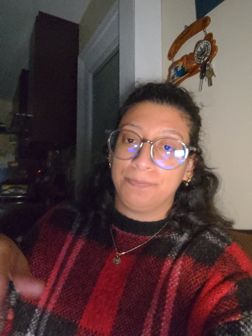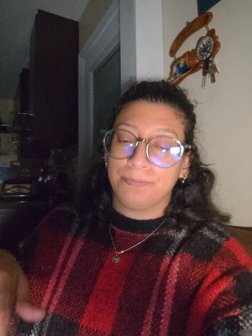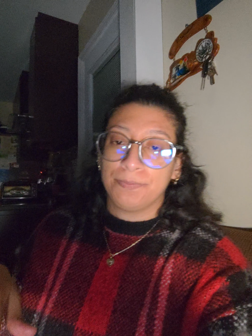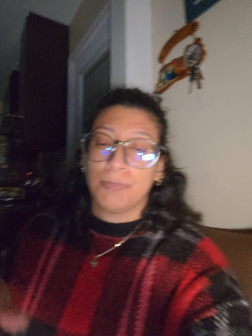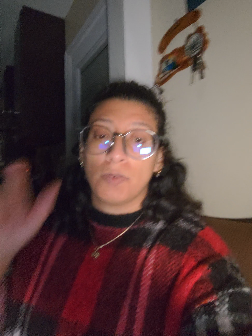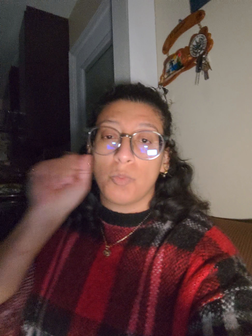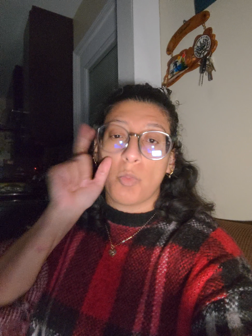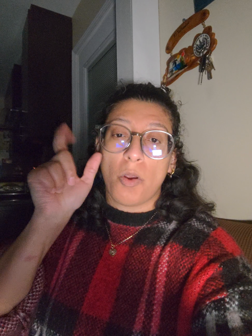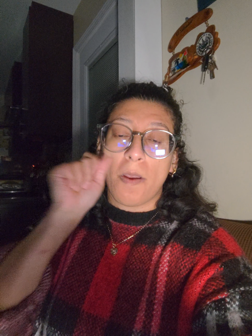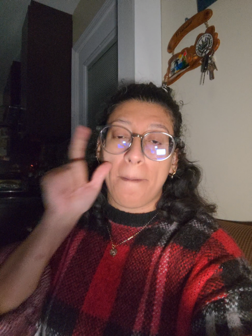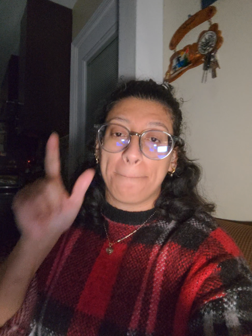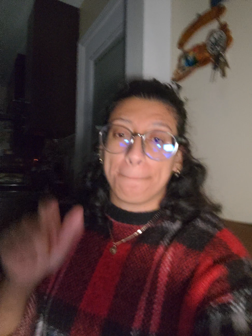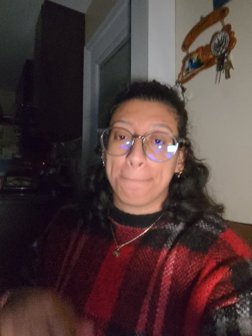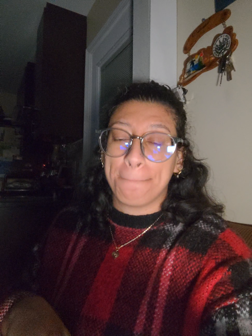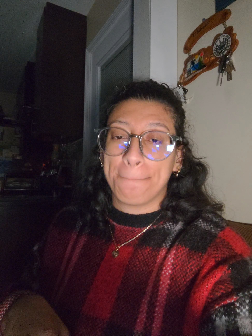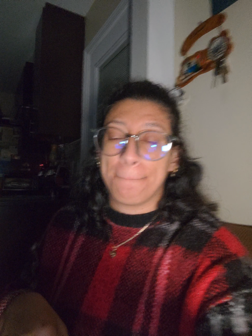awake